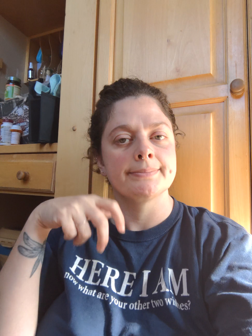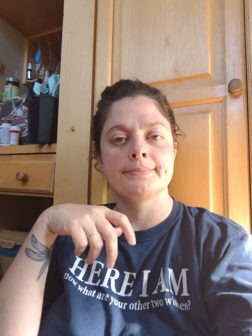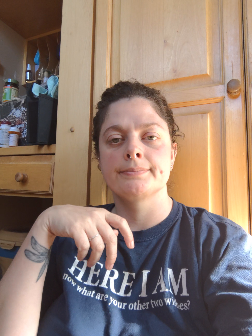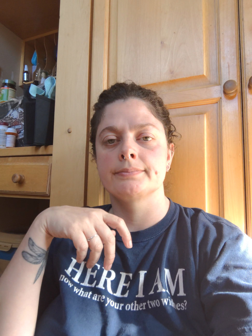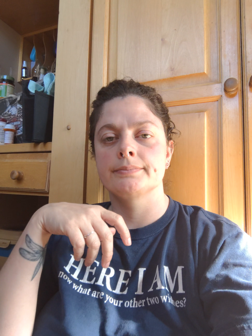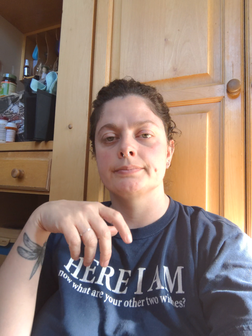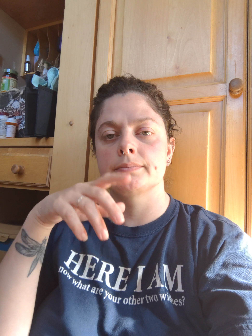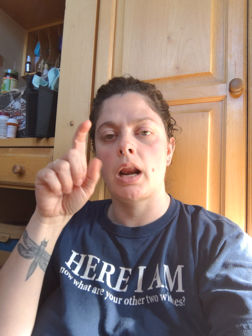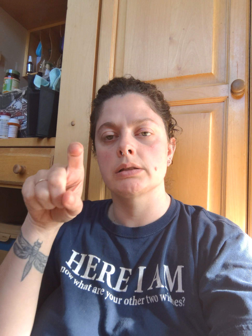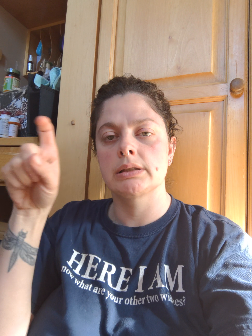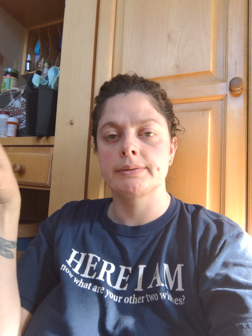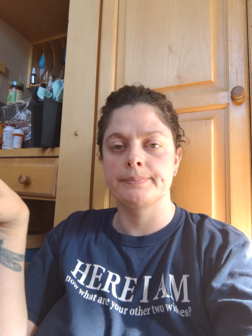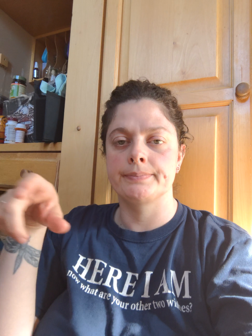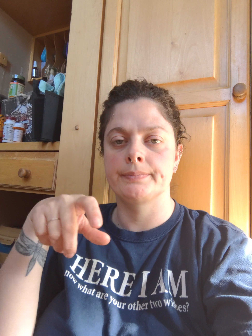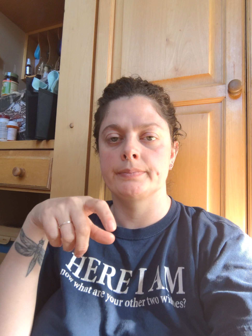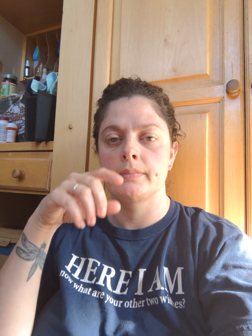closet